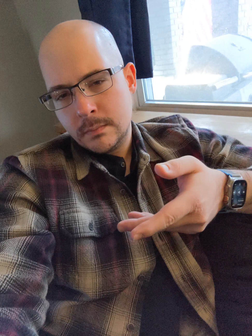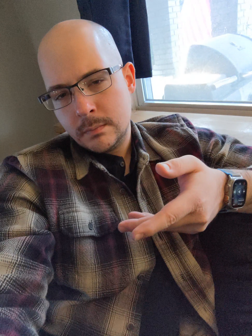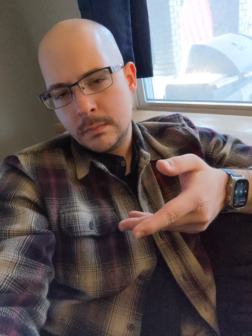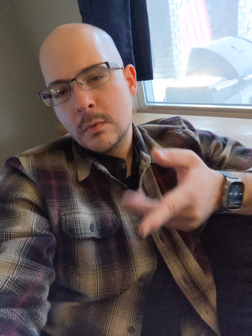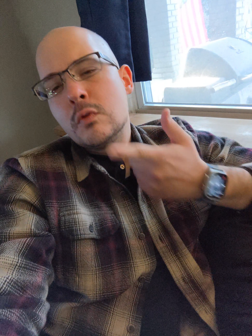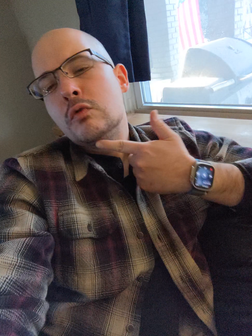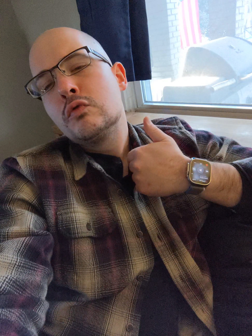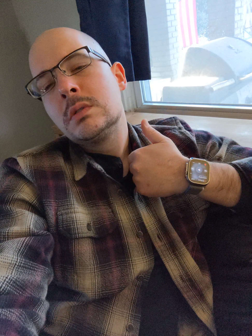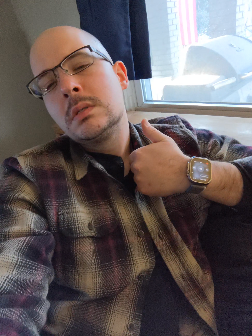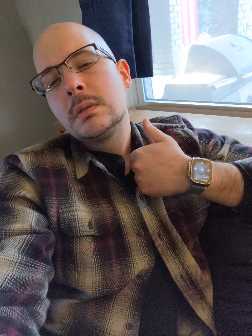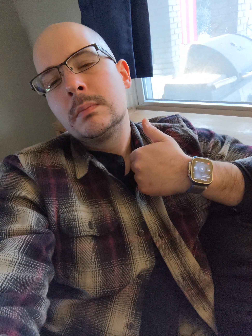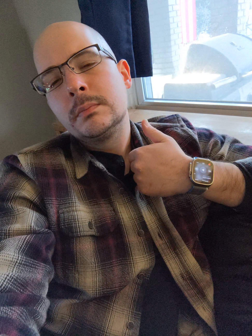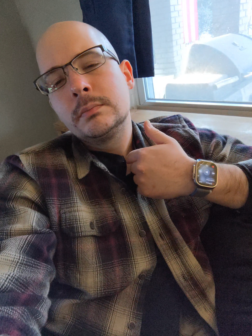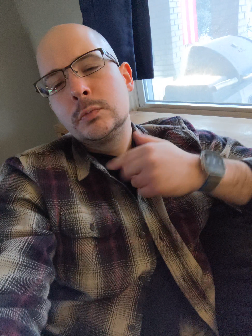thirsty